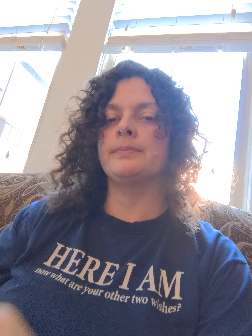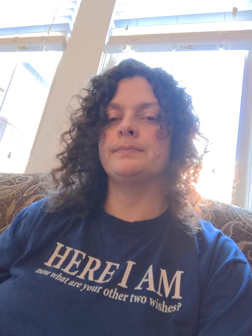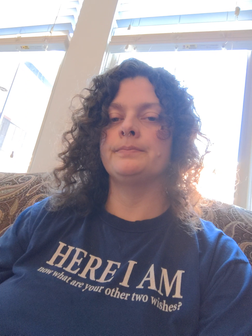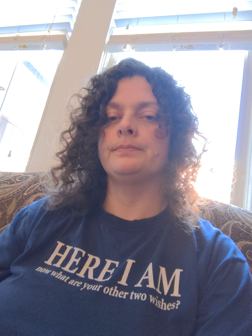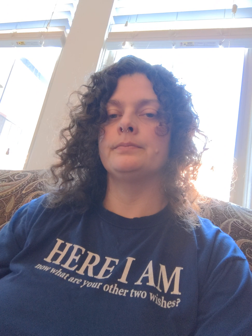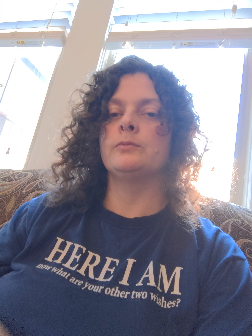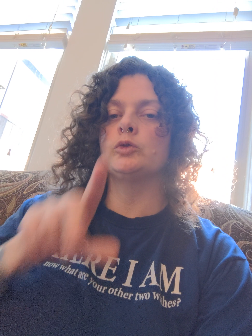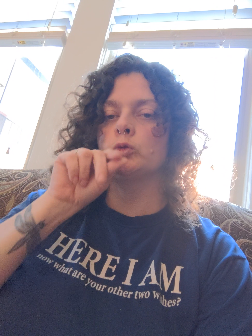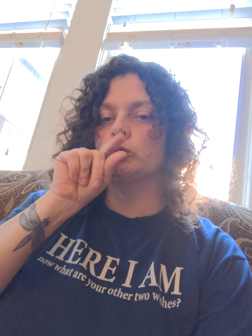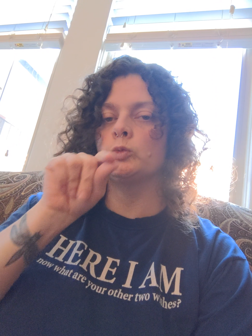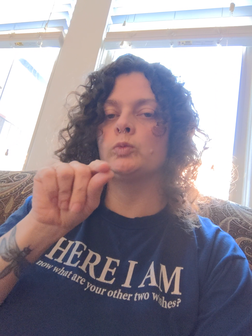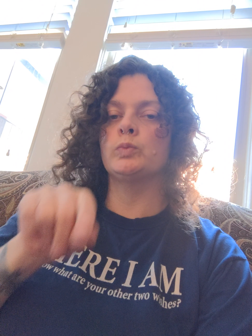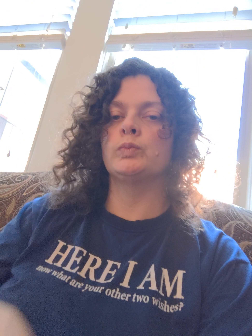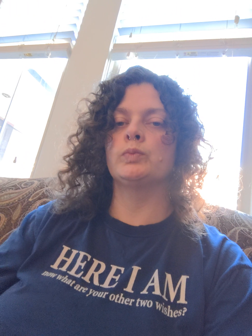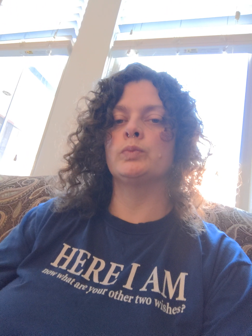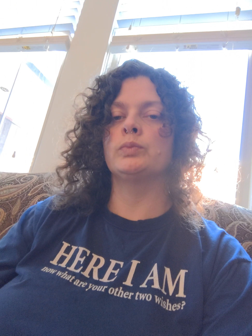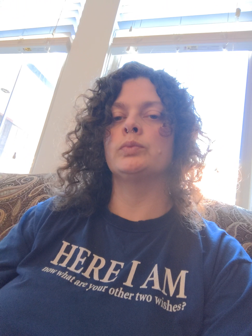goose